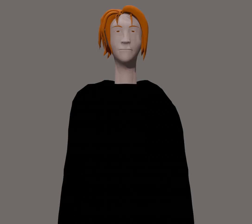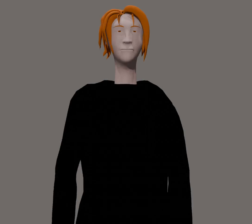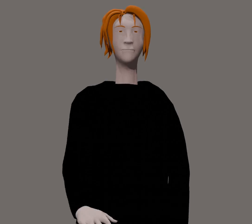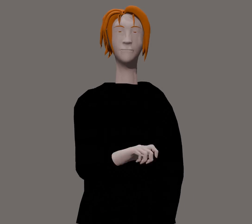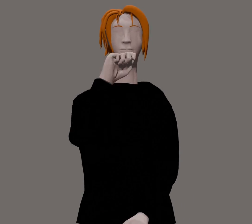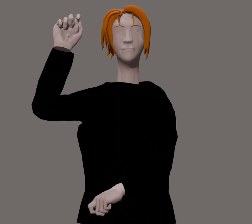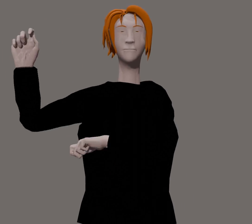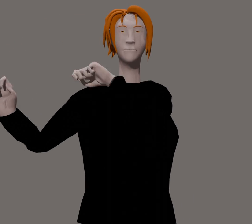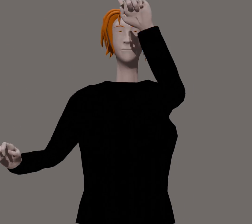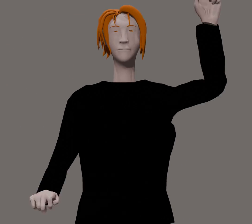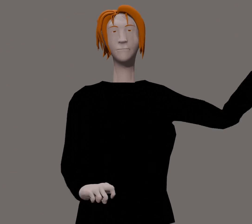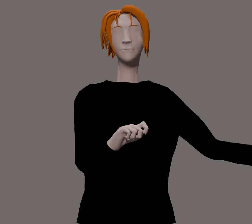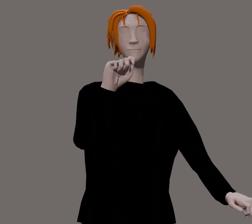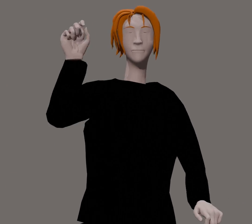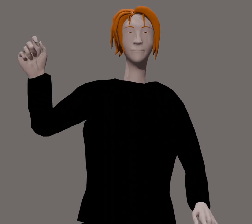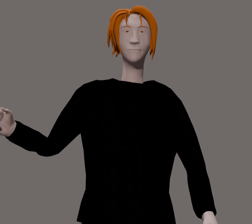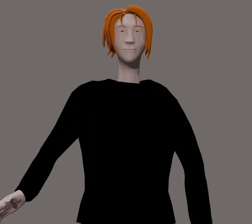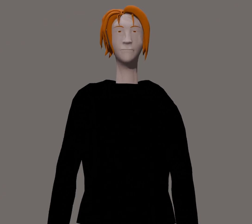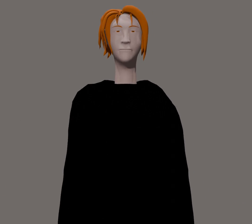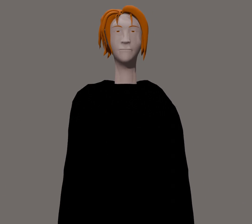Clean Wall